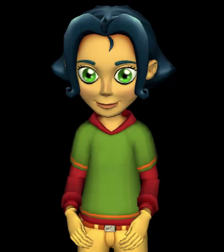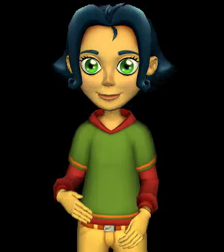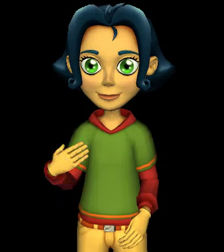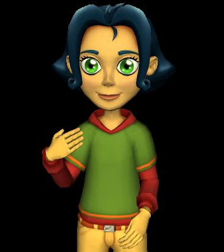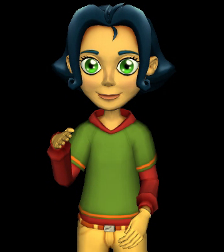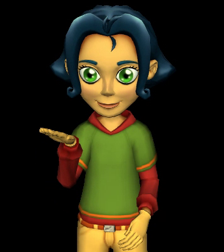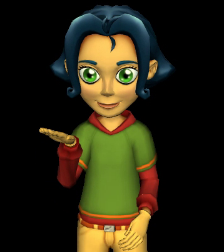آخر